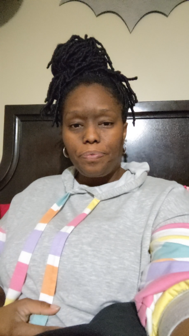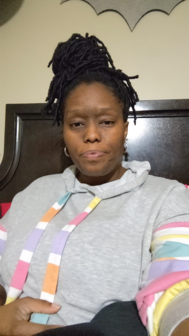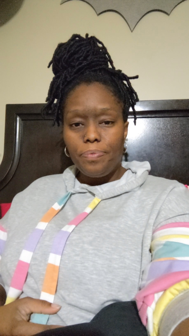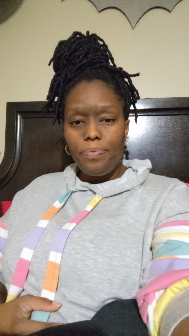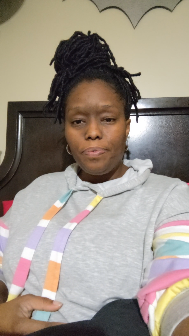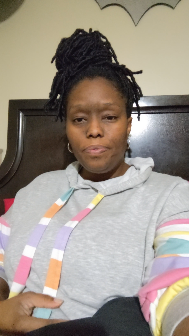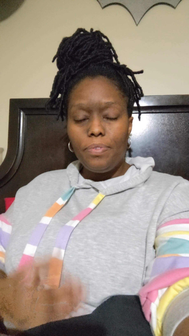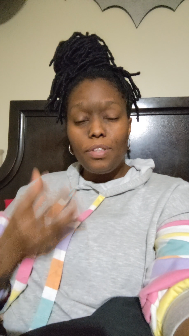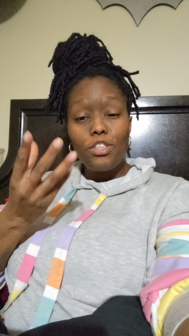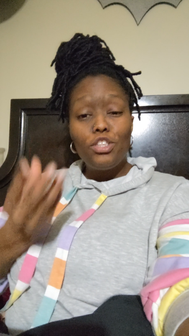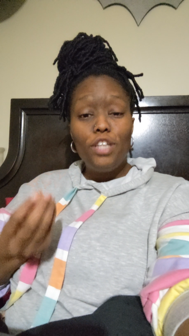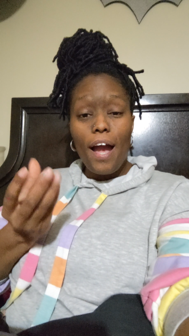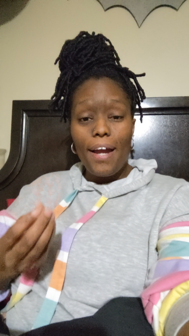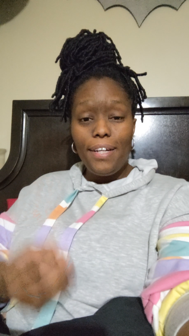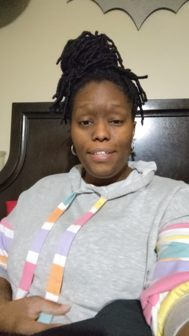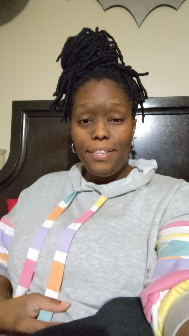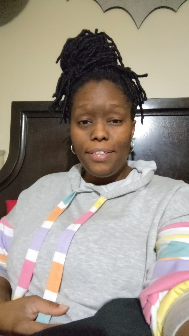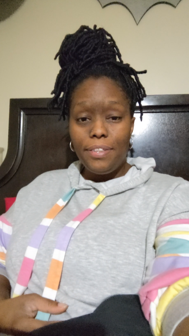gentle